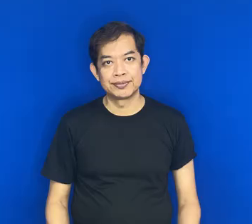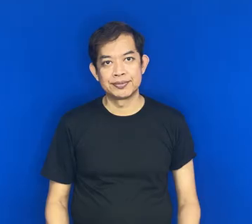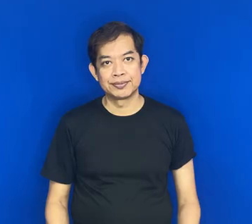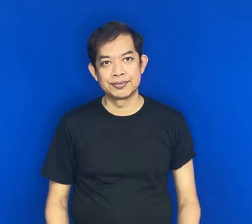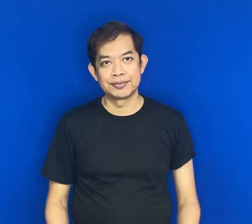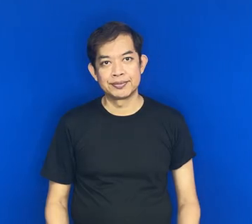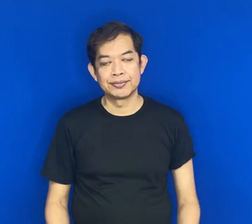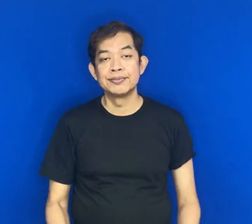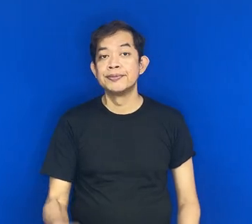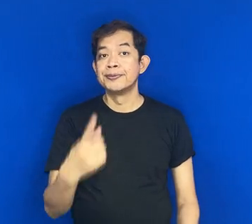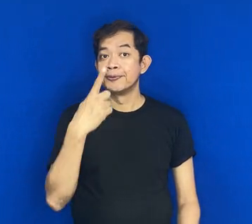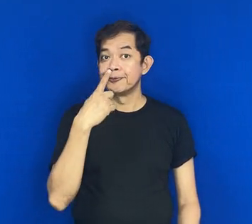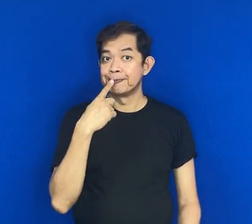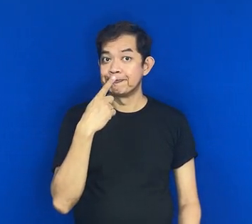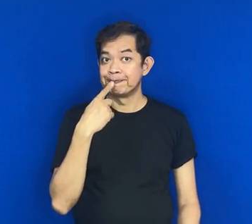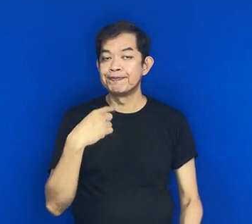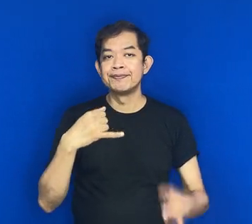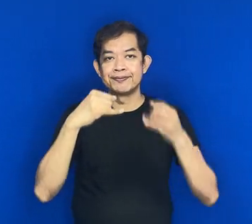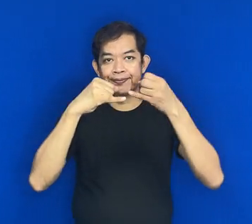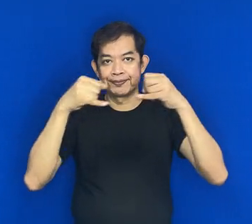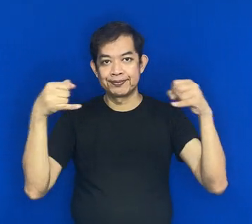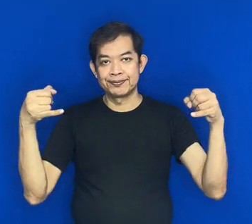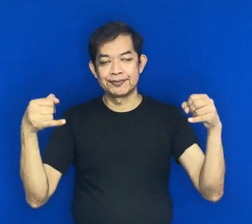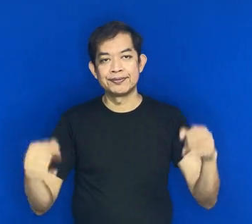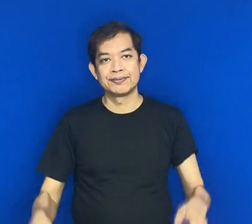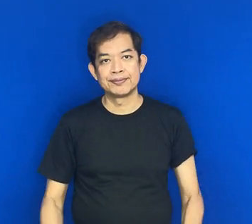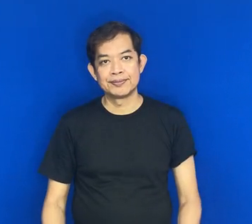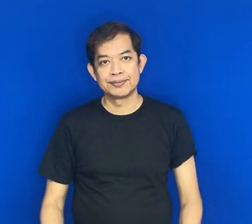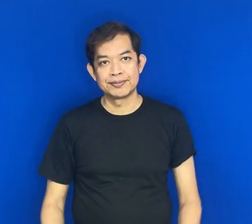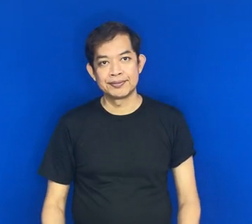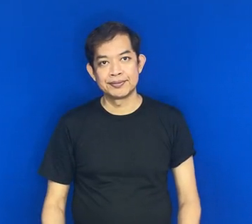spaghetti